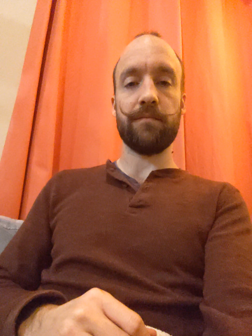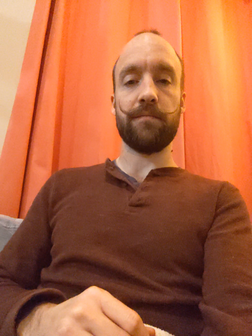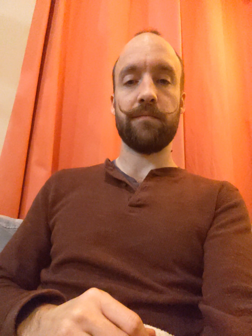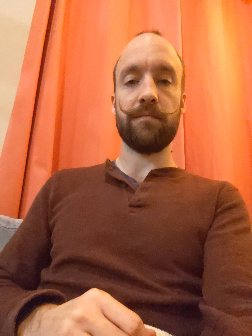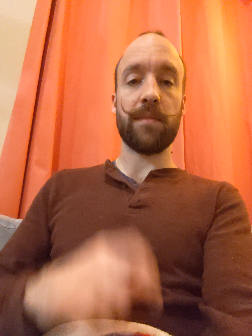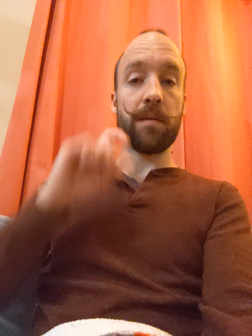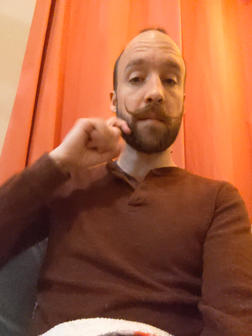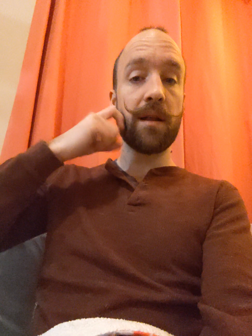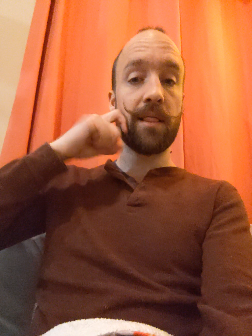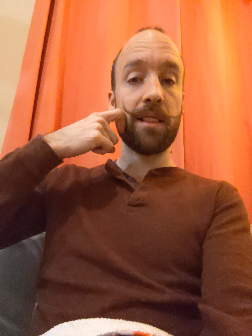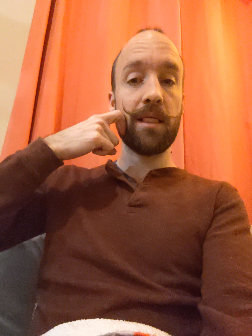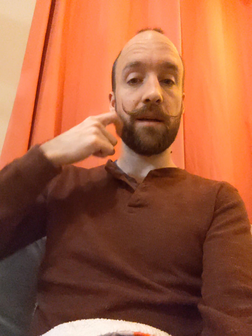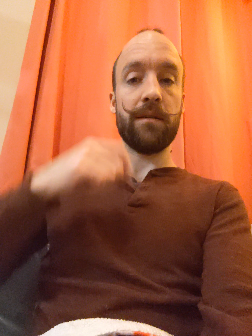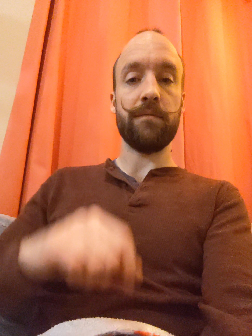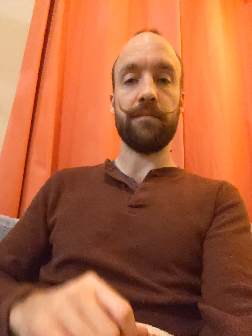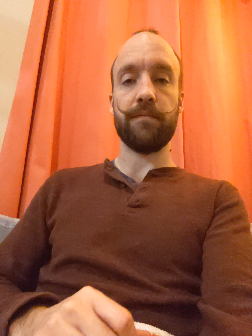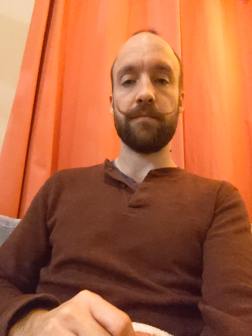apple